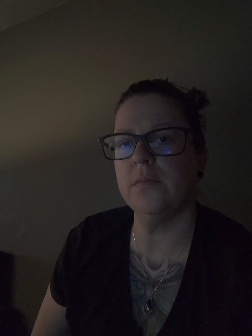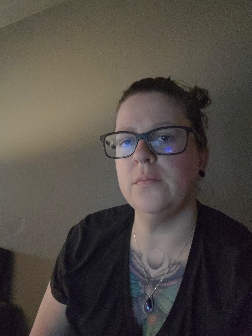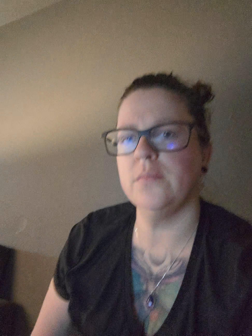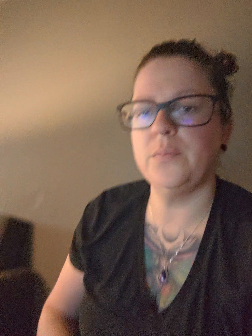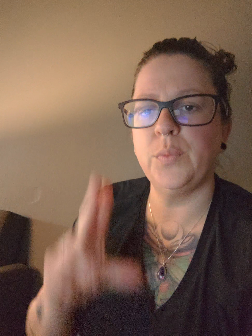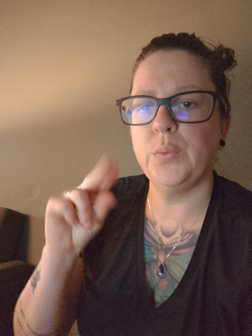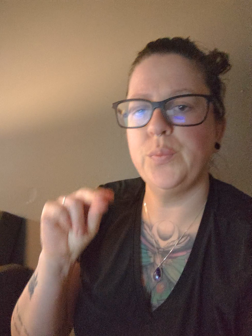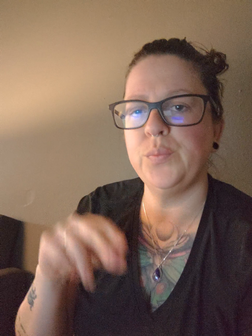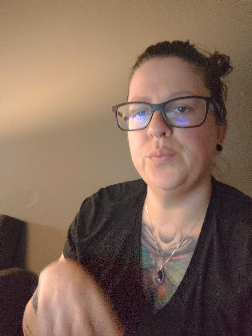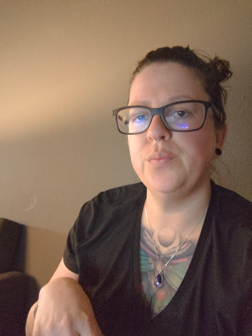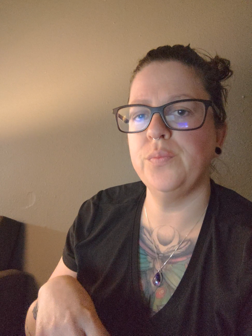no